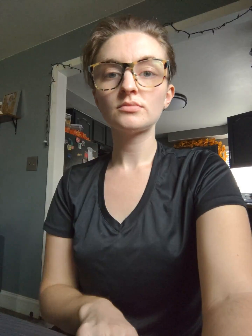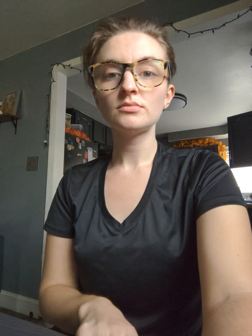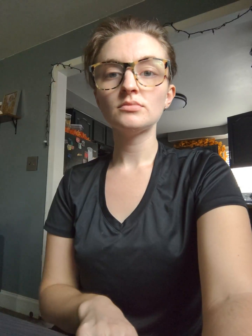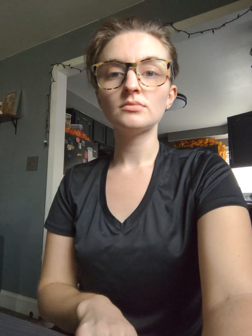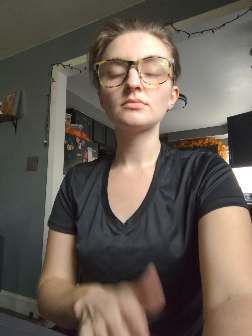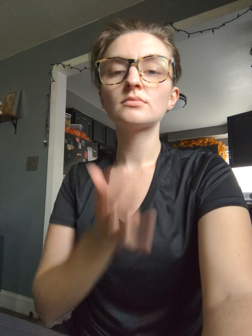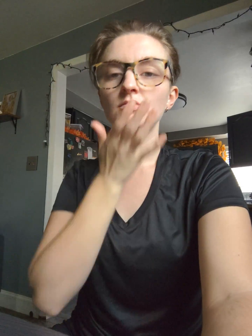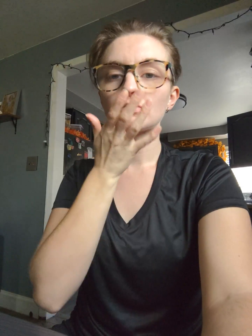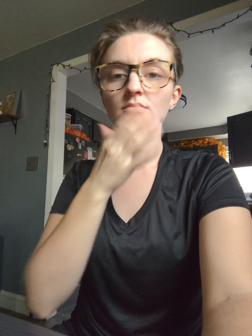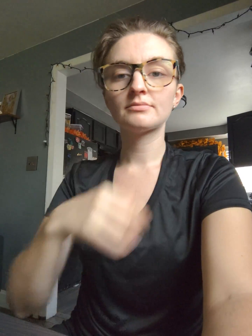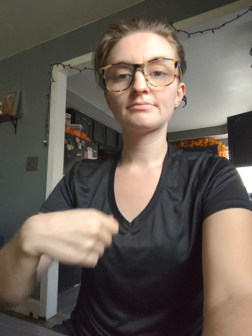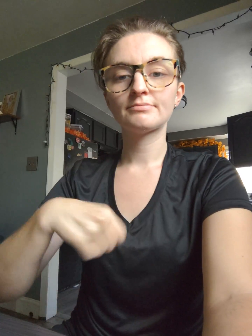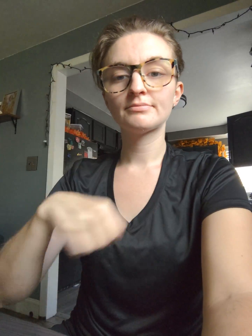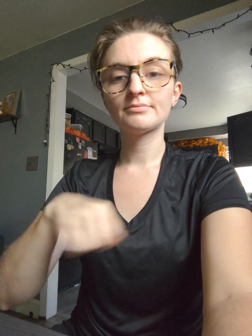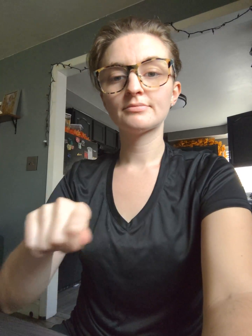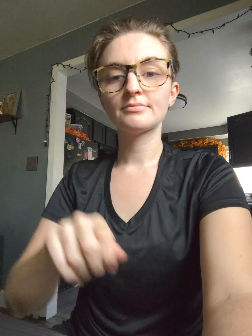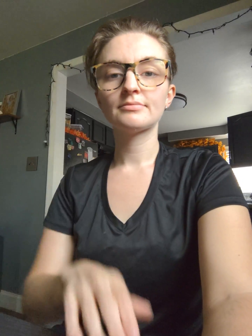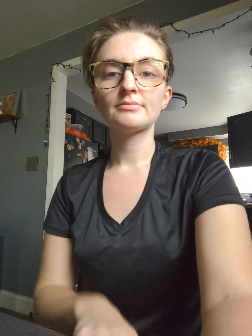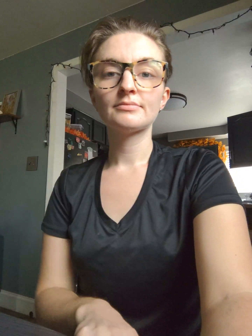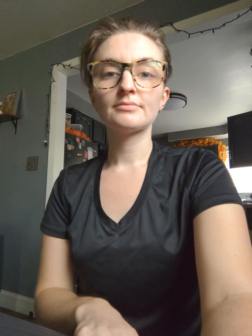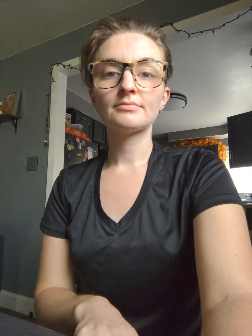lawn mower